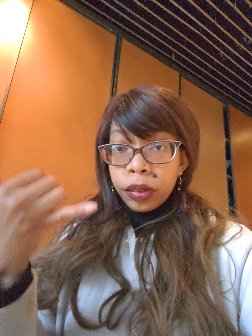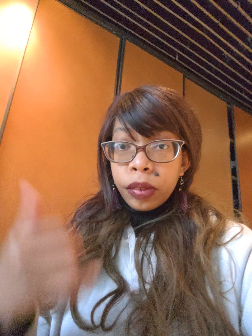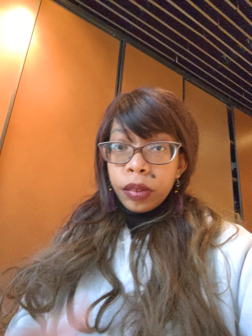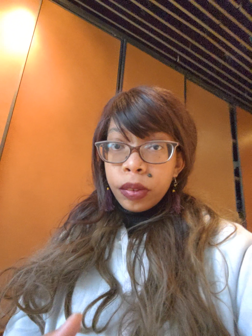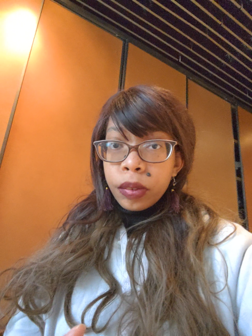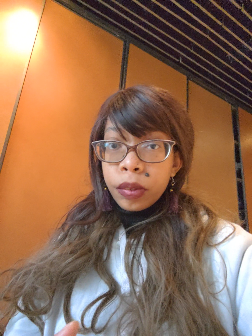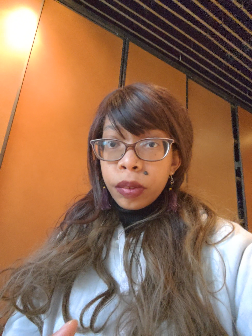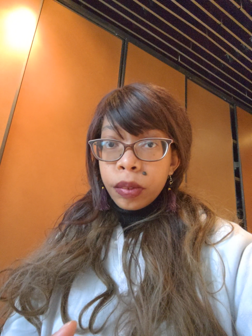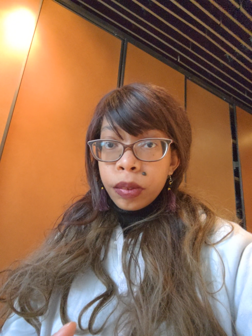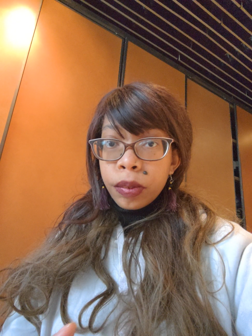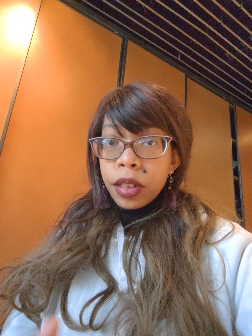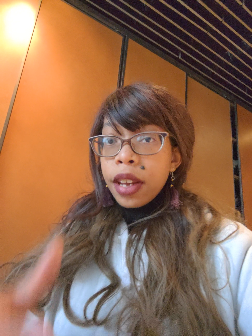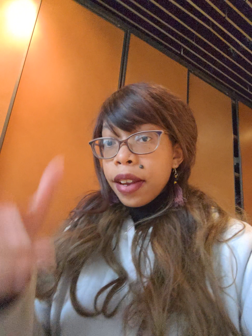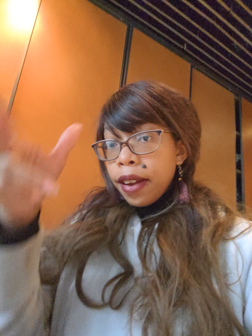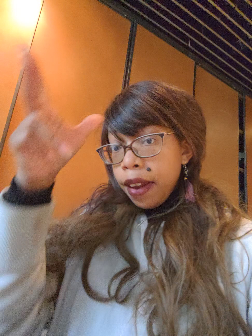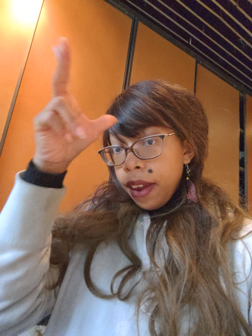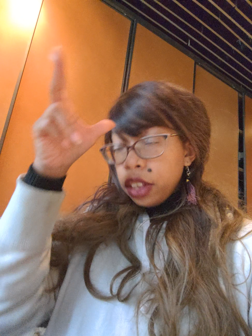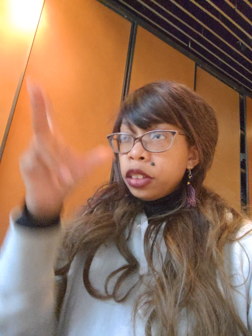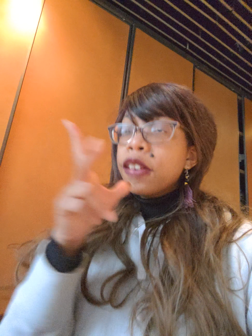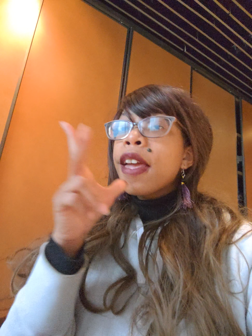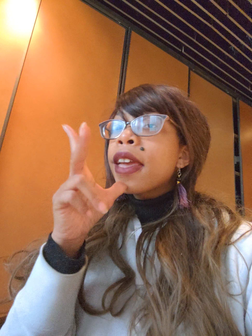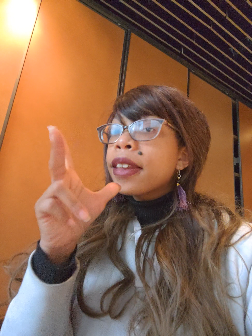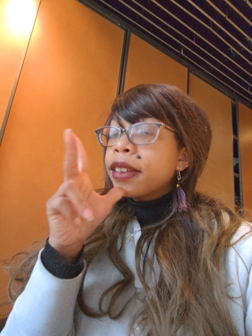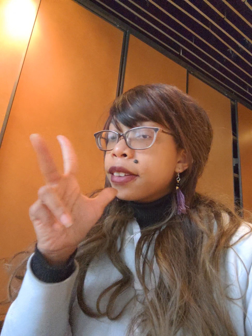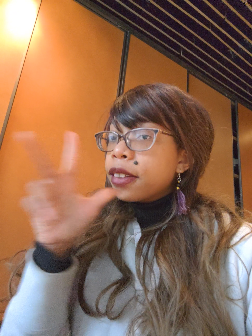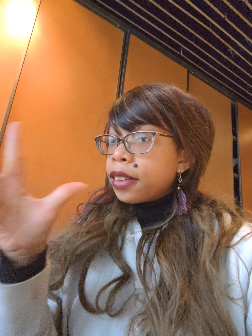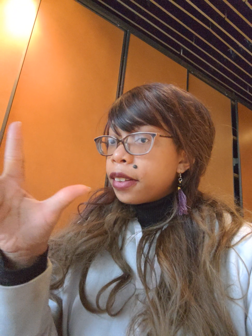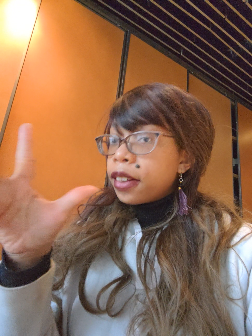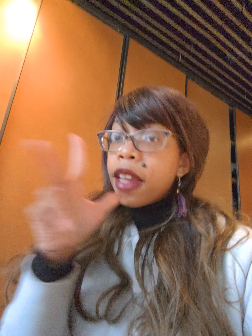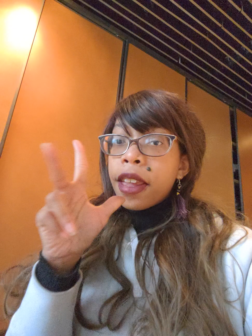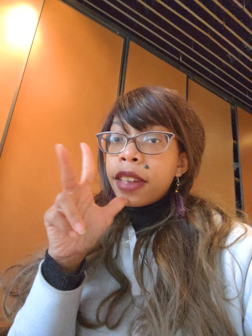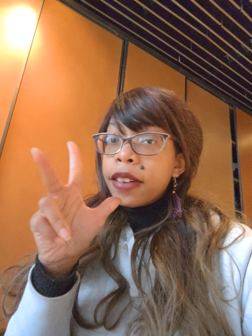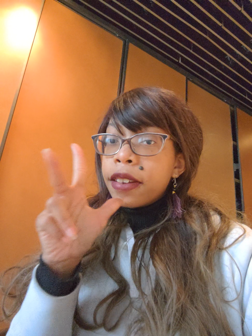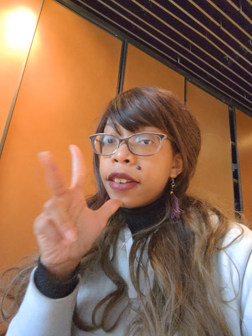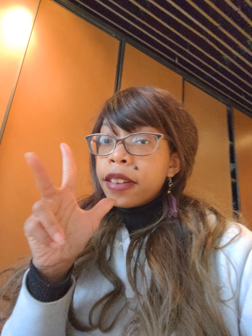hen